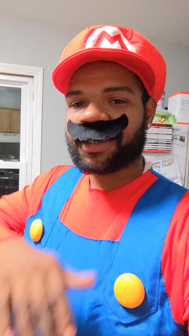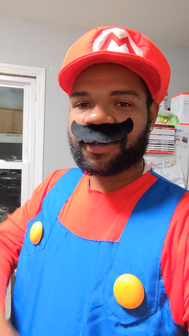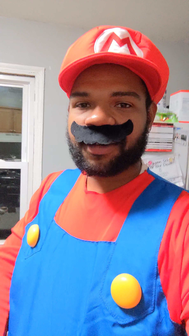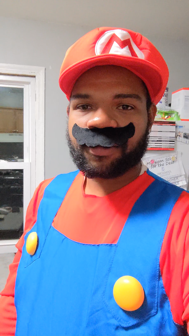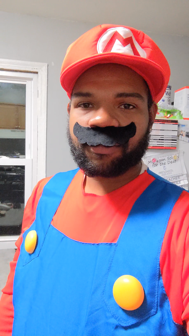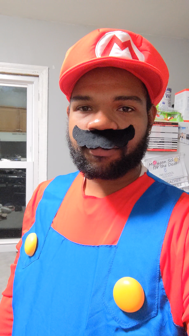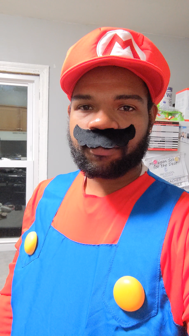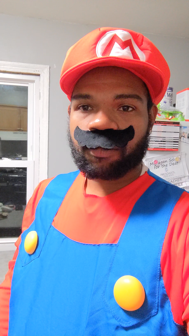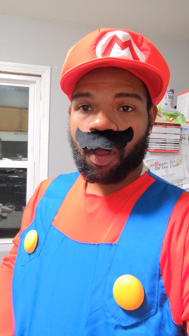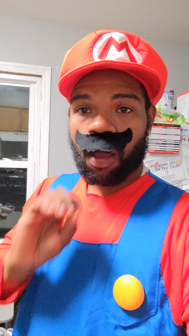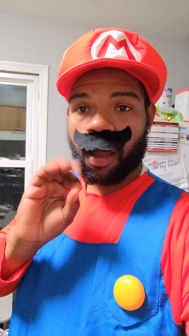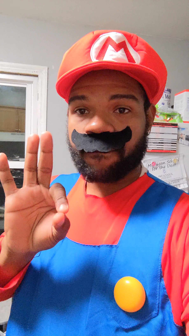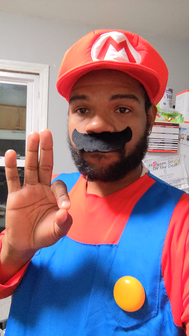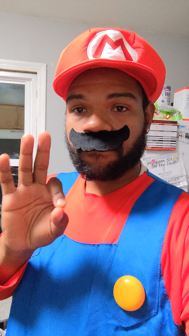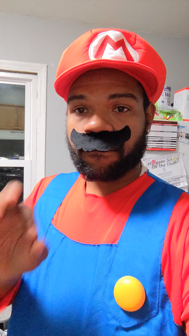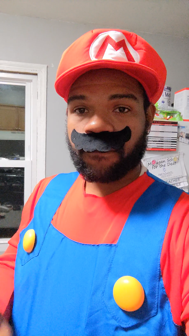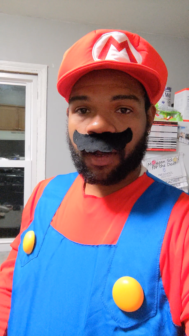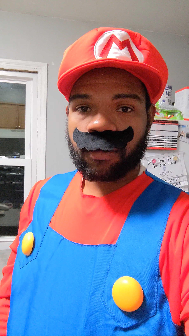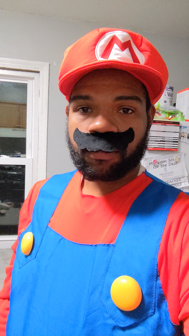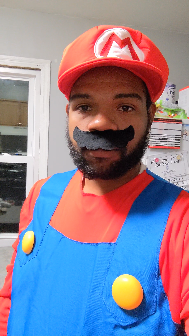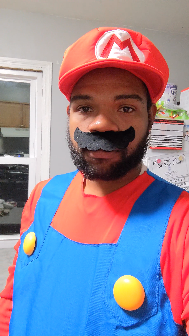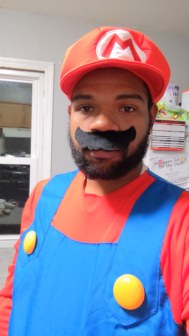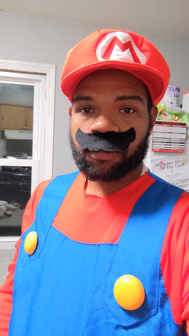of